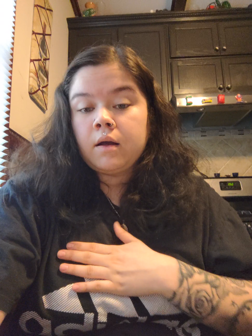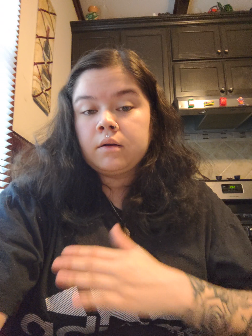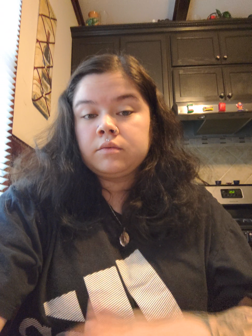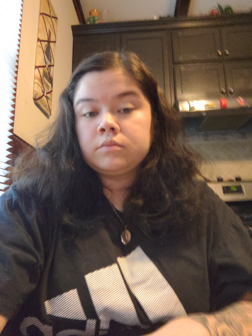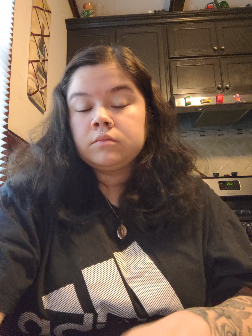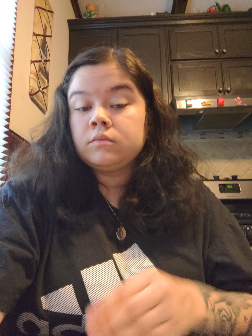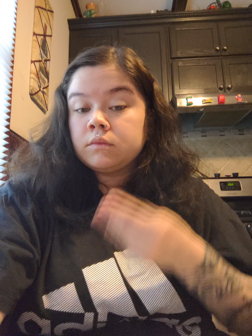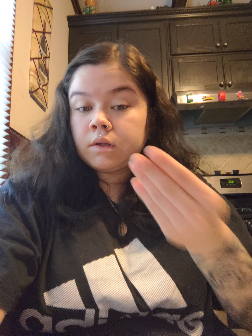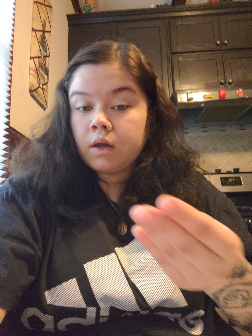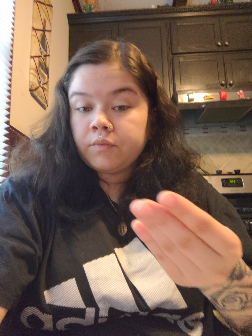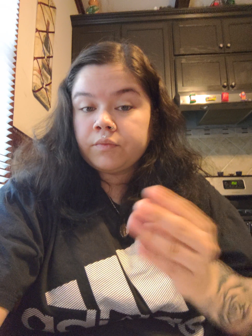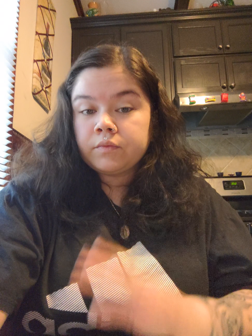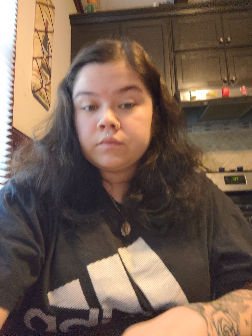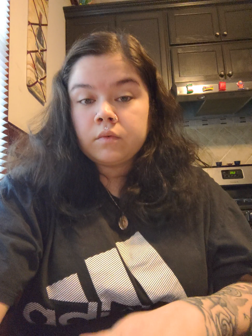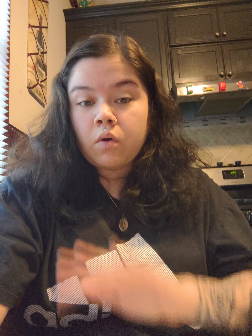give